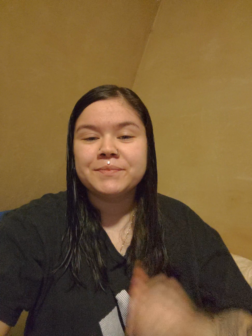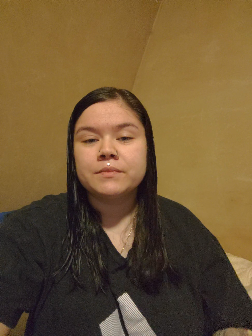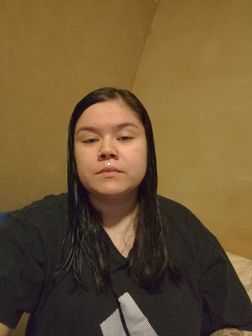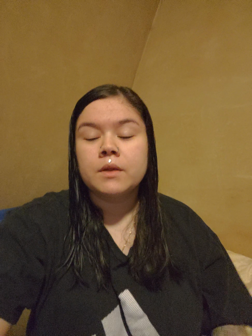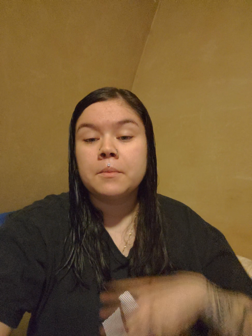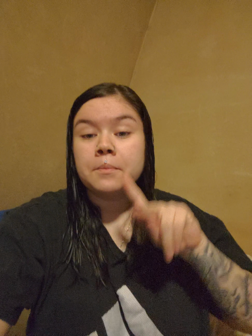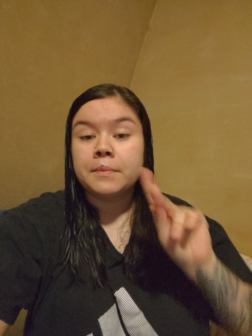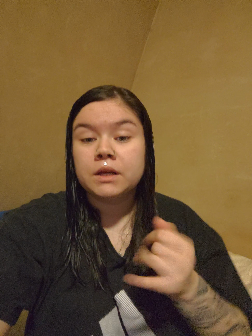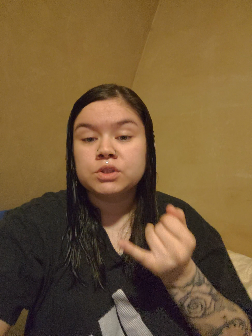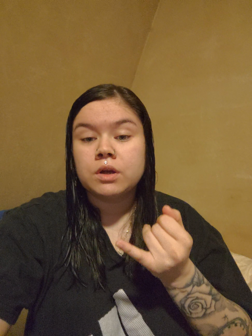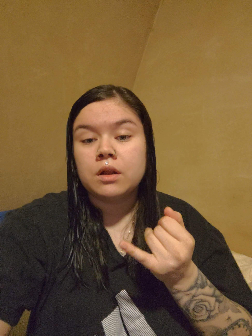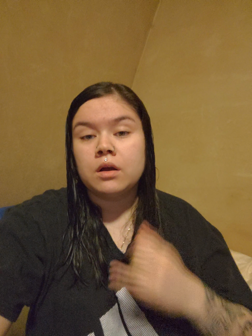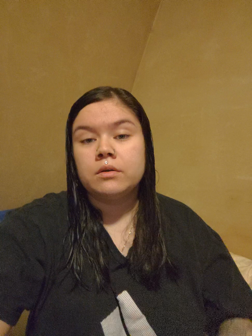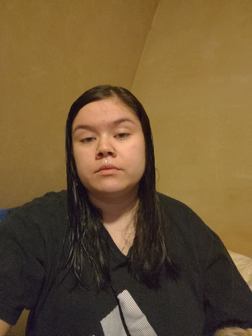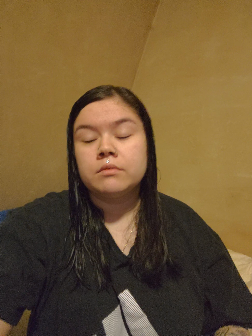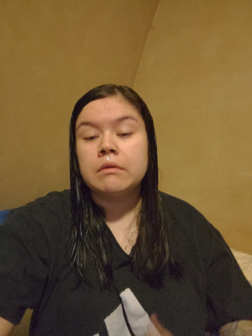pajamas